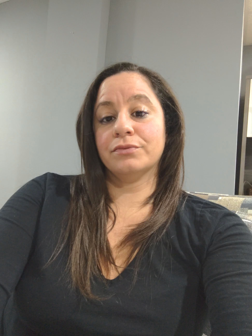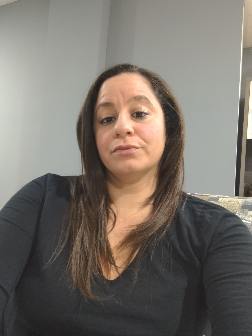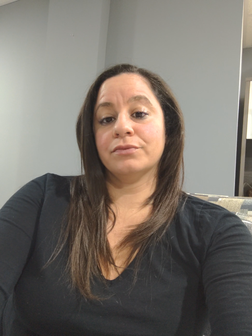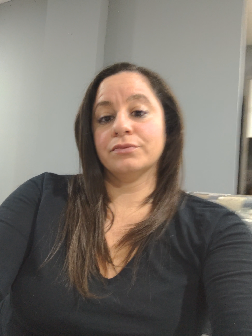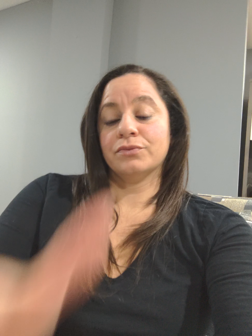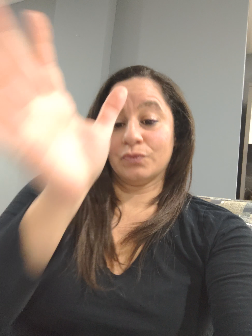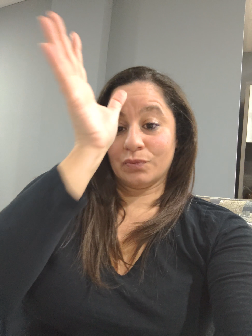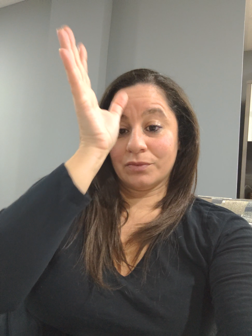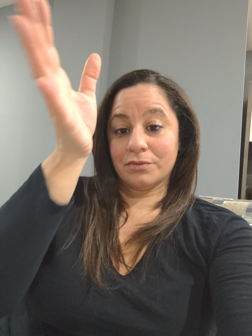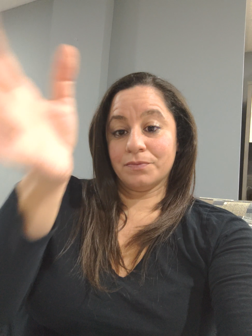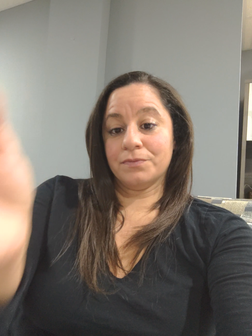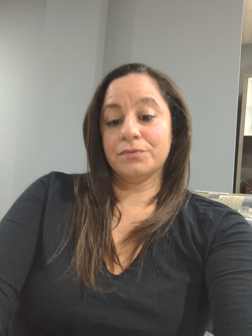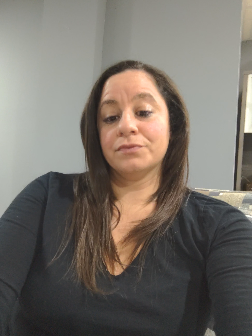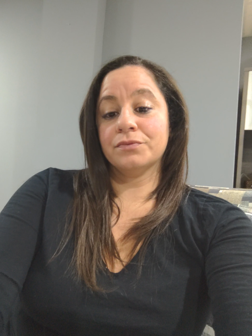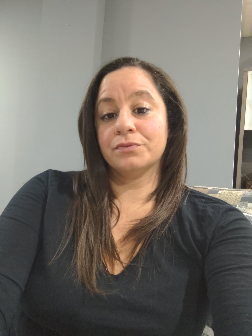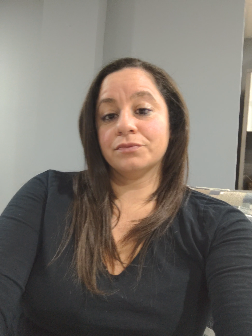grandpa